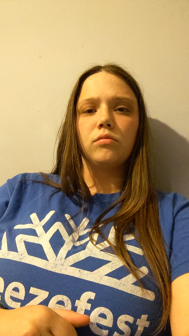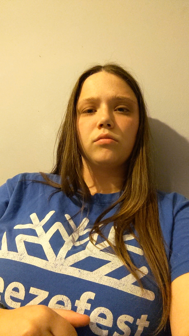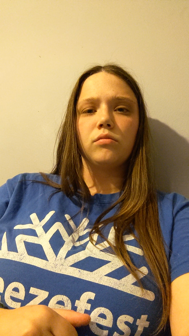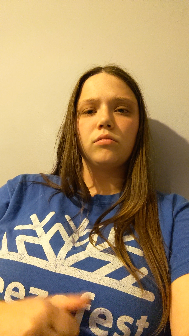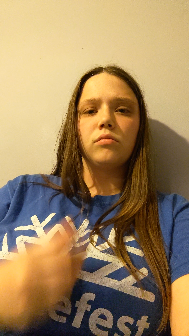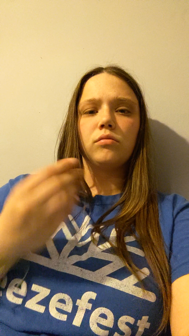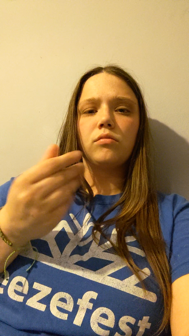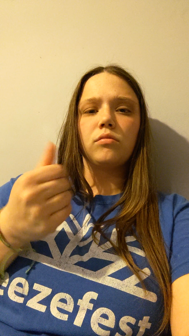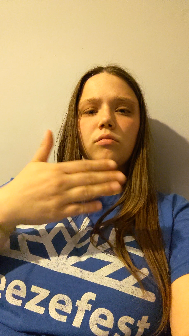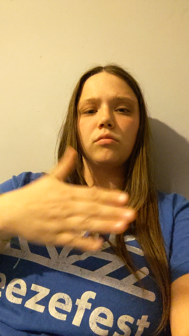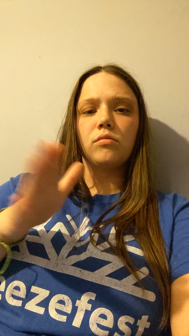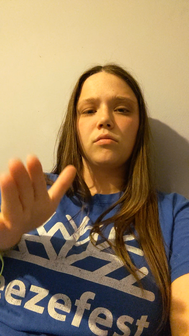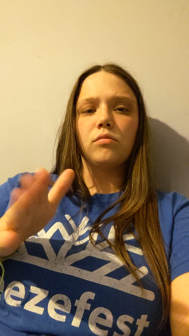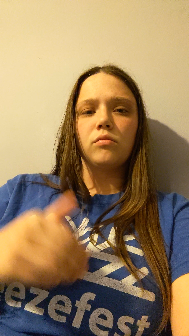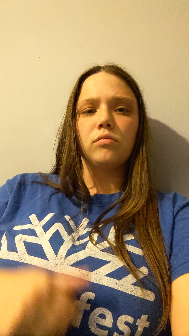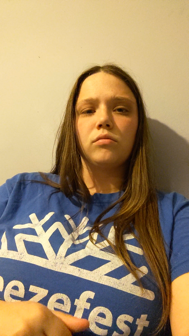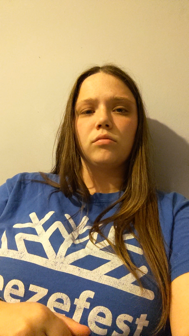sandbox